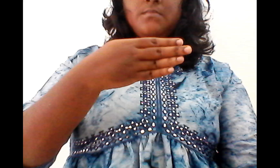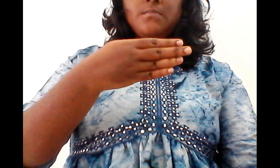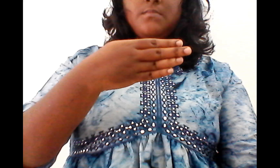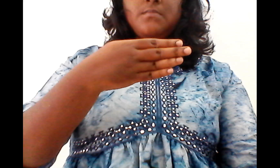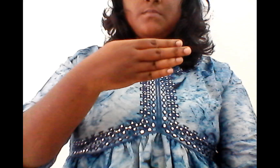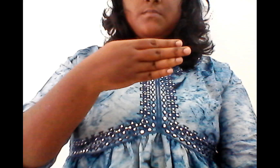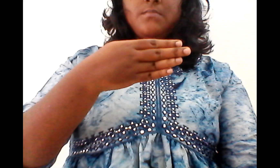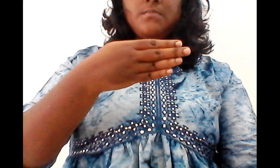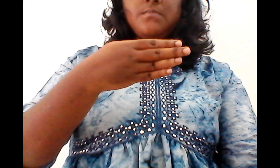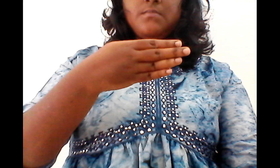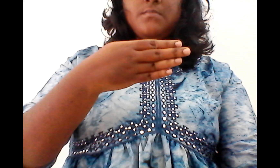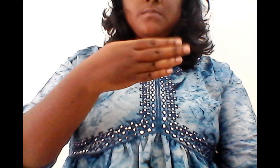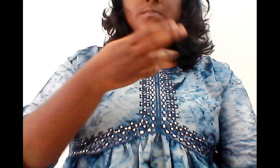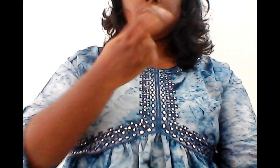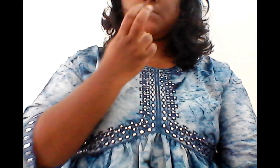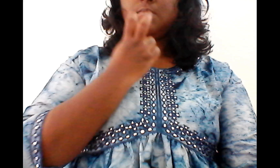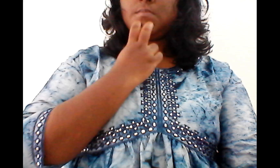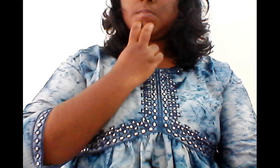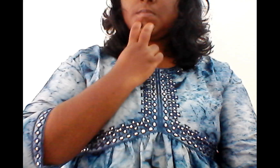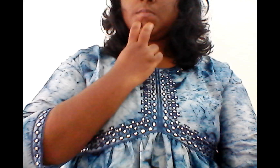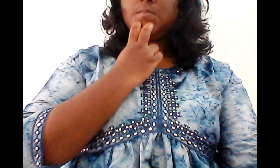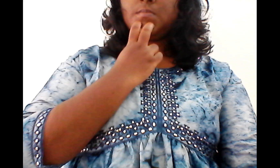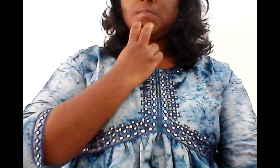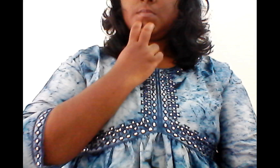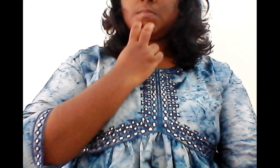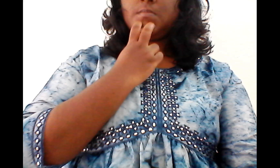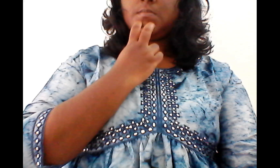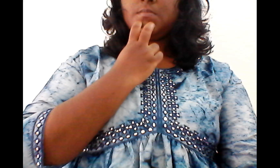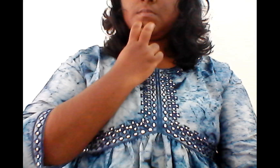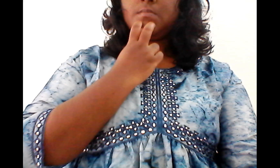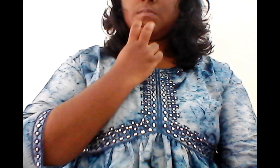അഃ